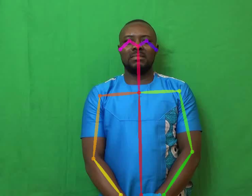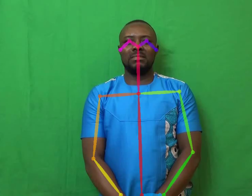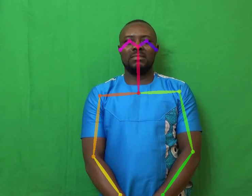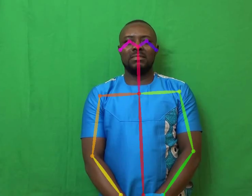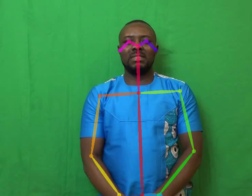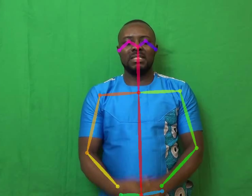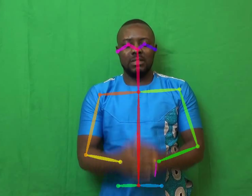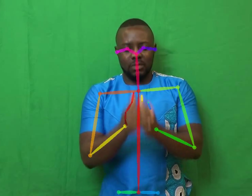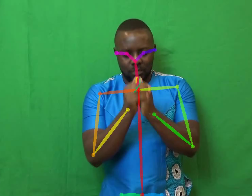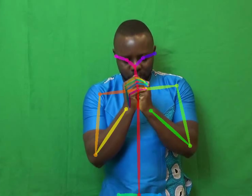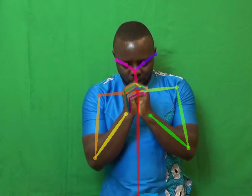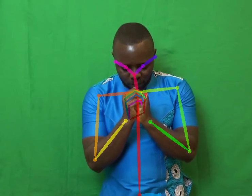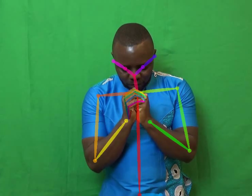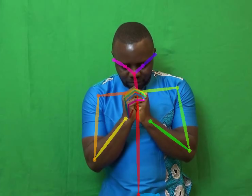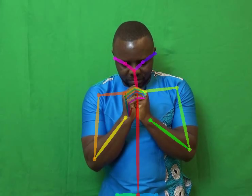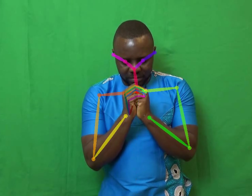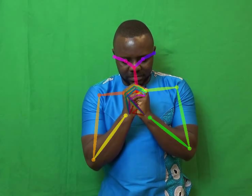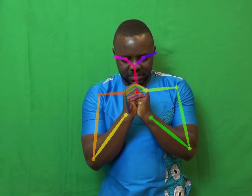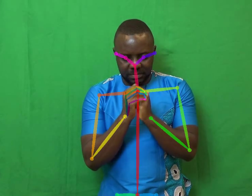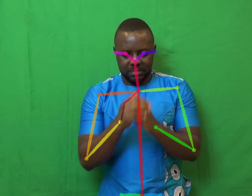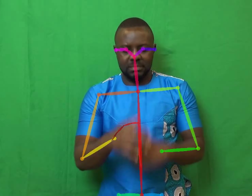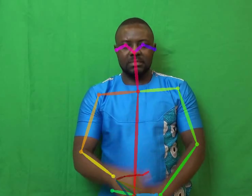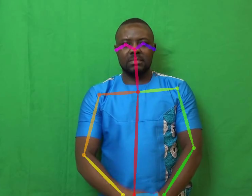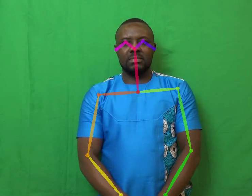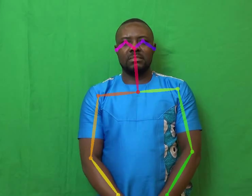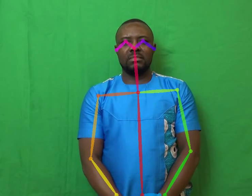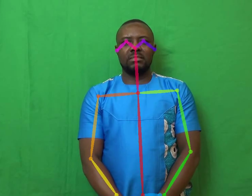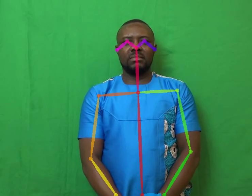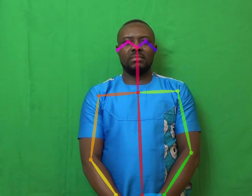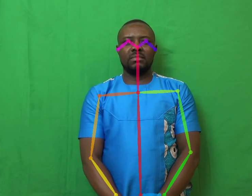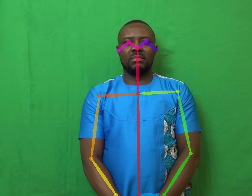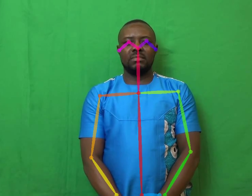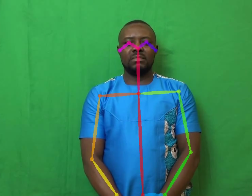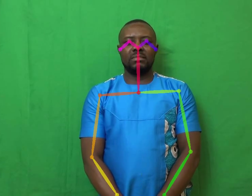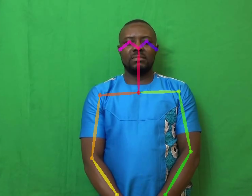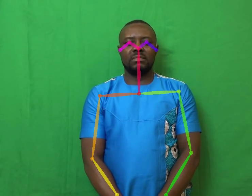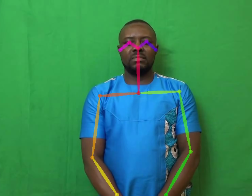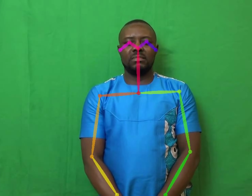worship